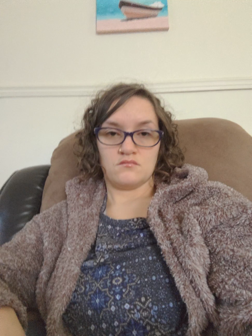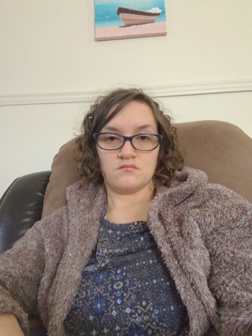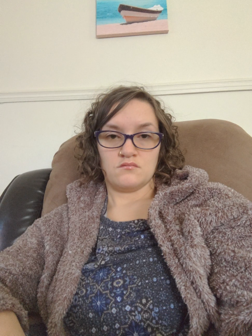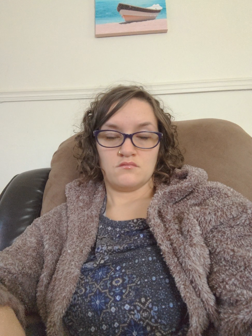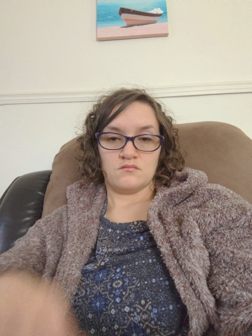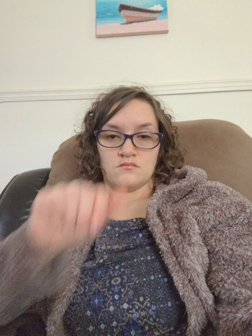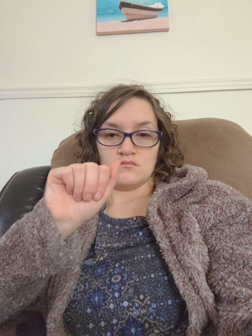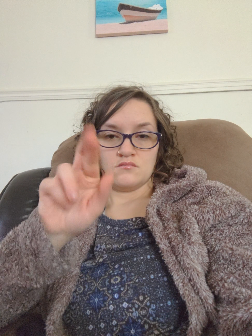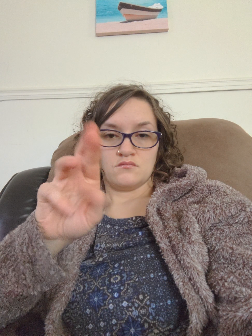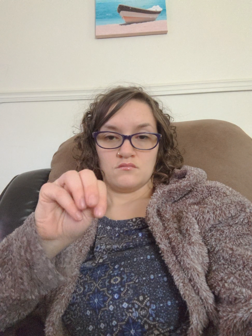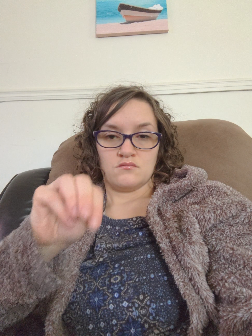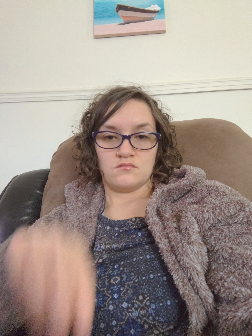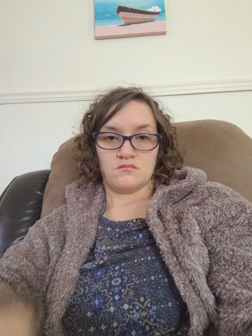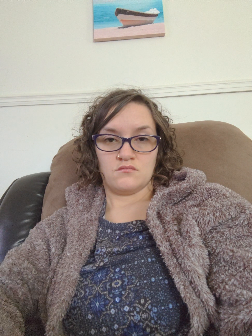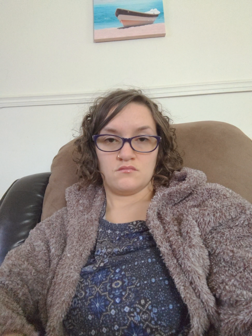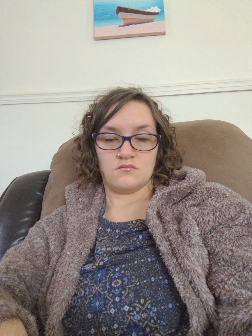arm